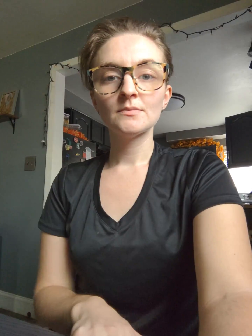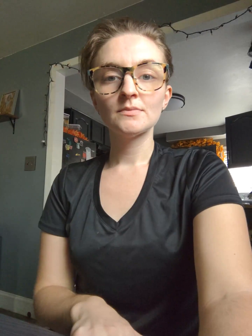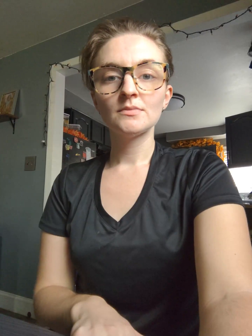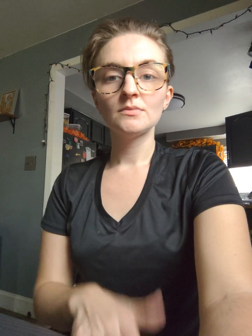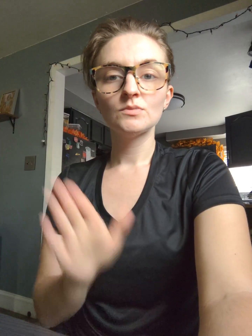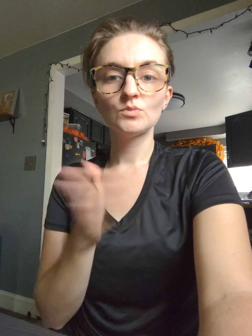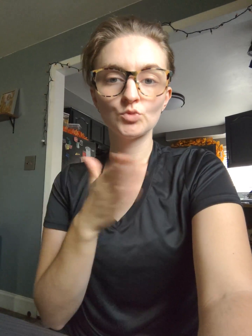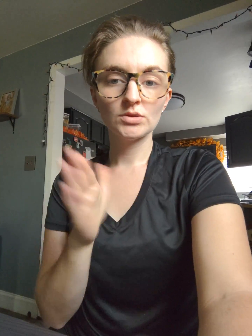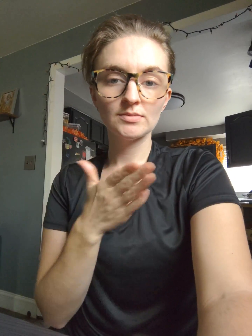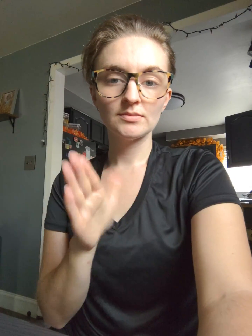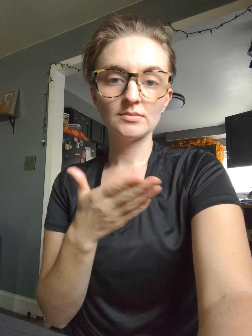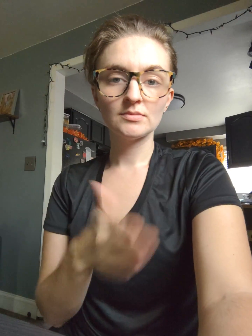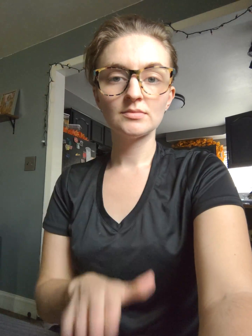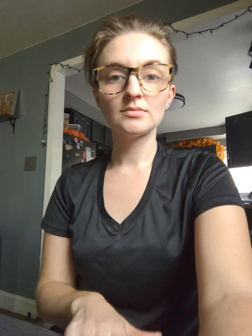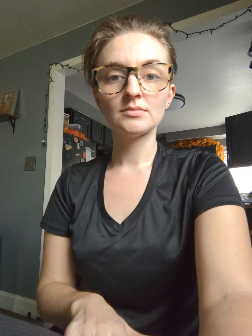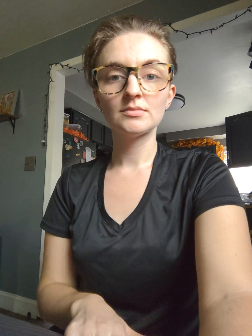share